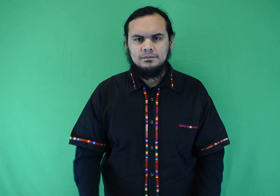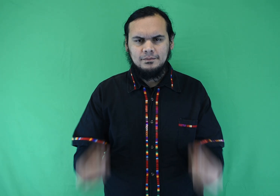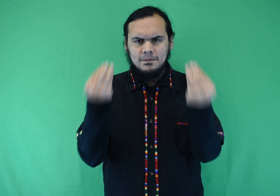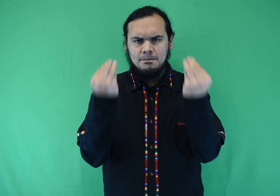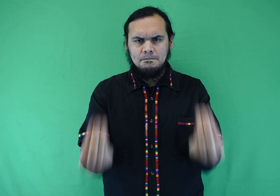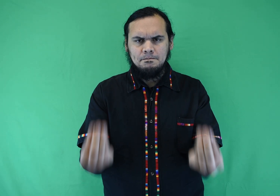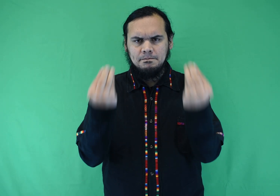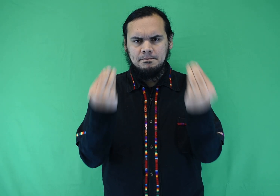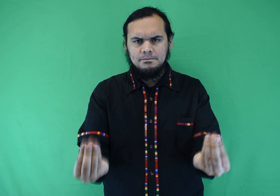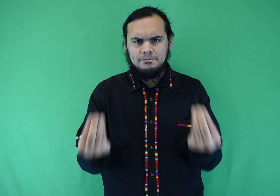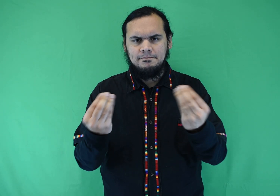mucho